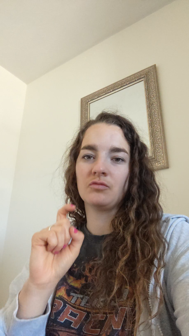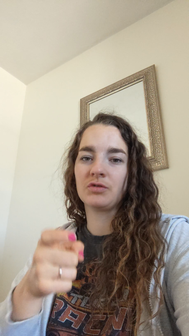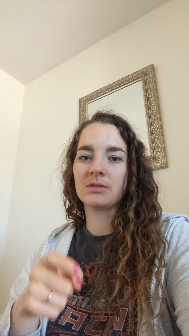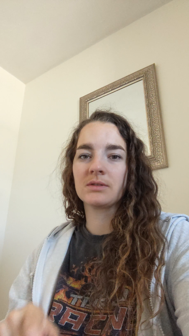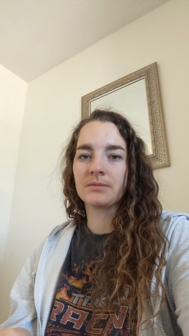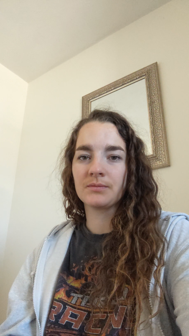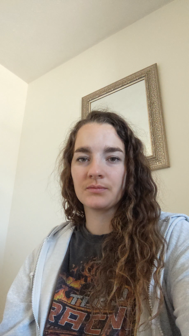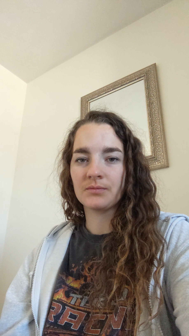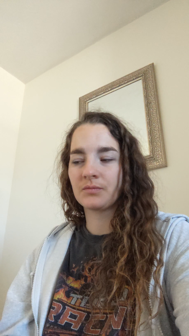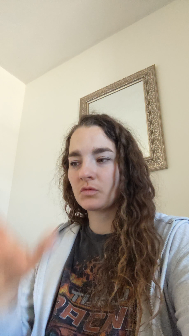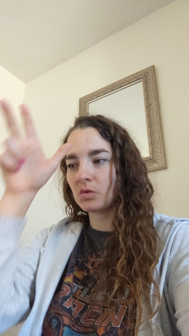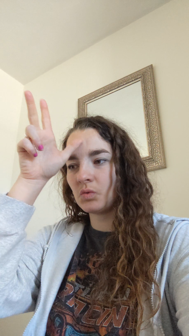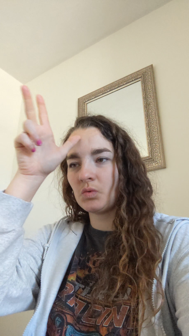rooster